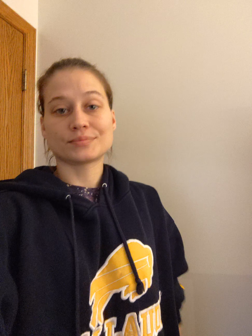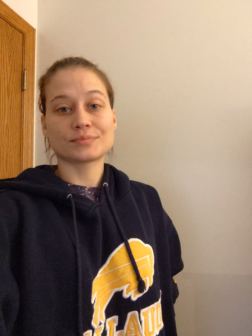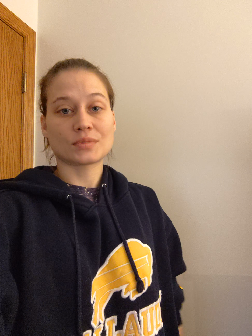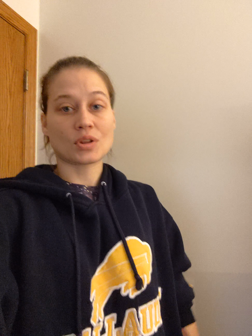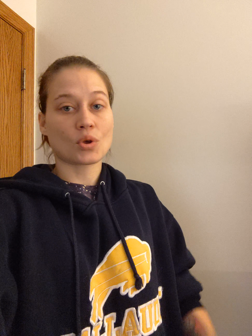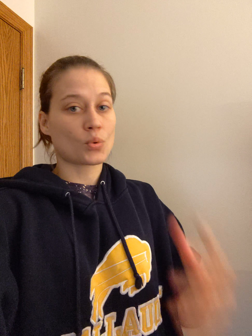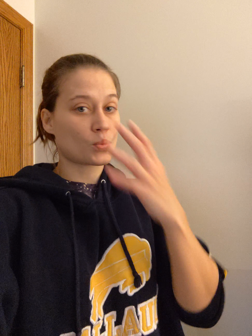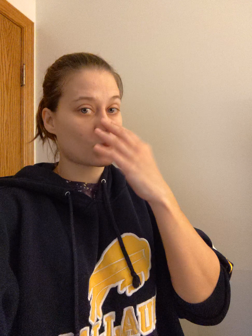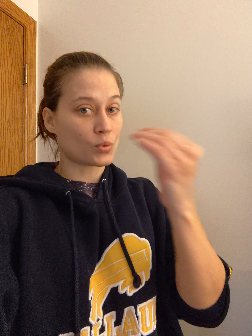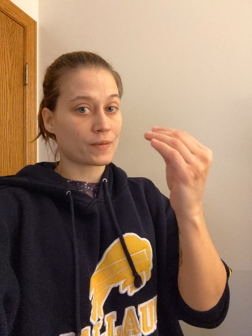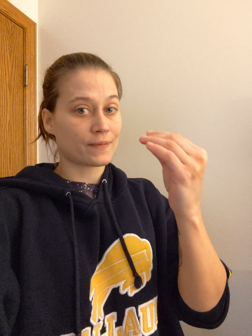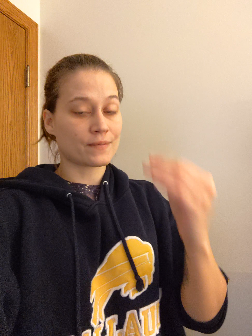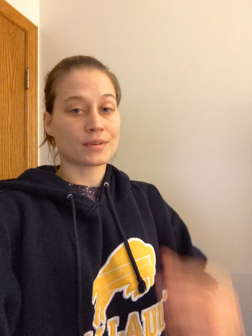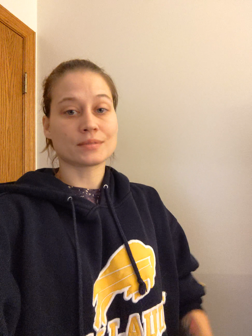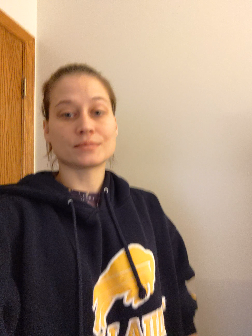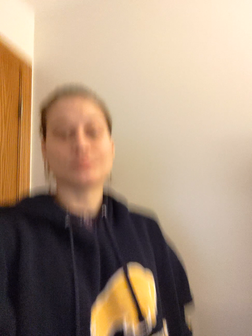wolf